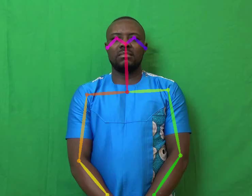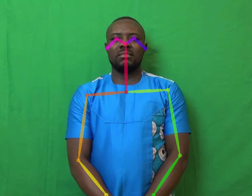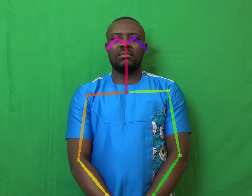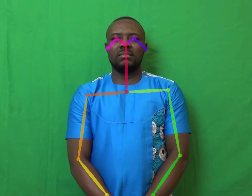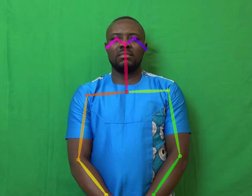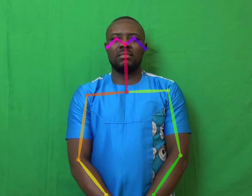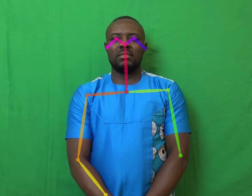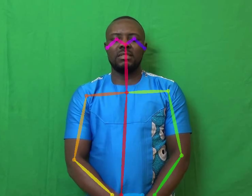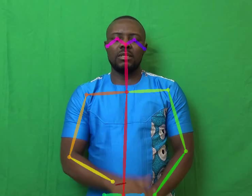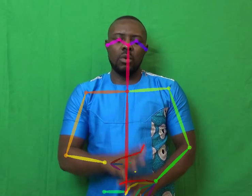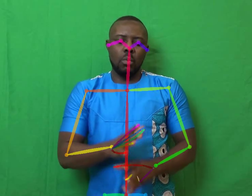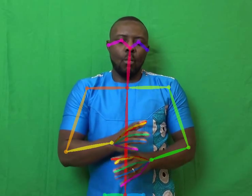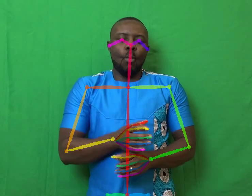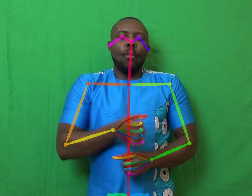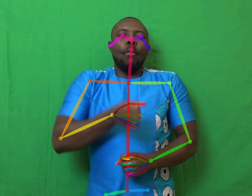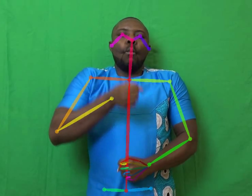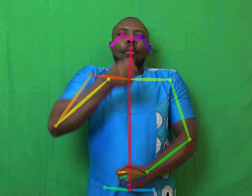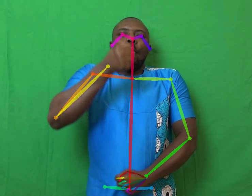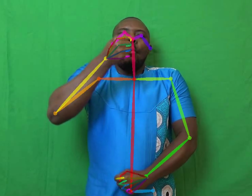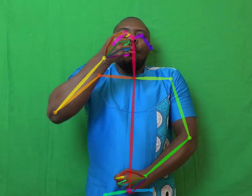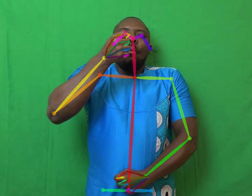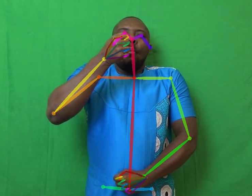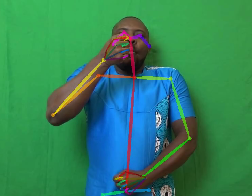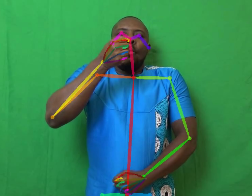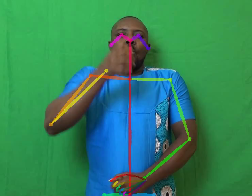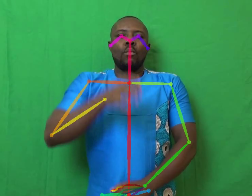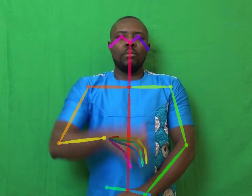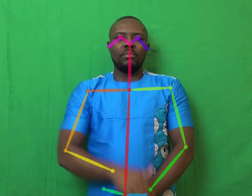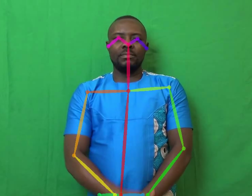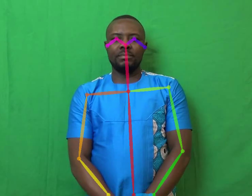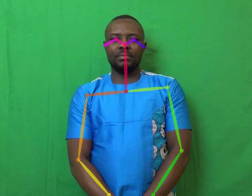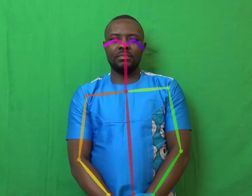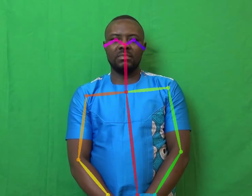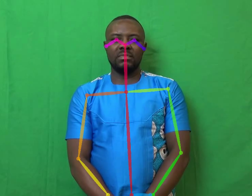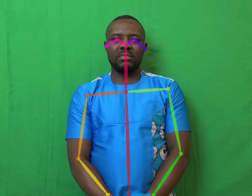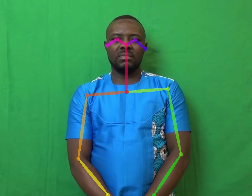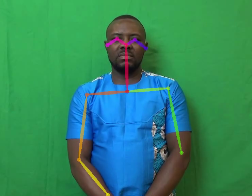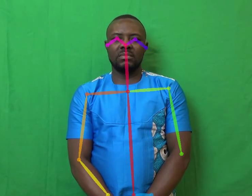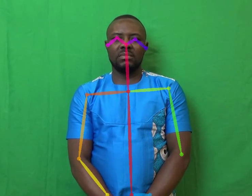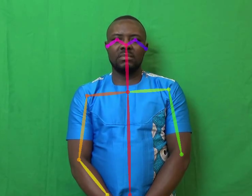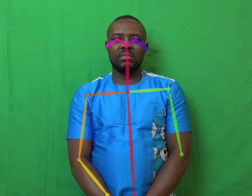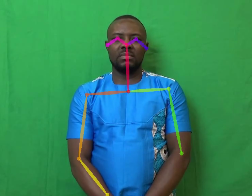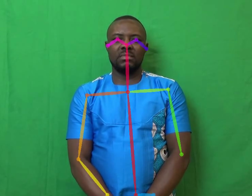AIDS